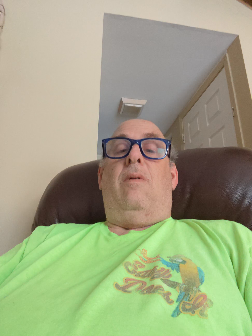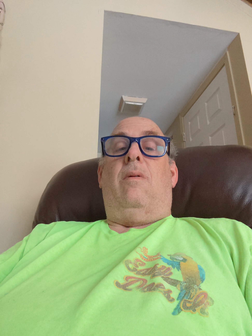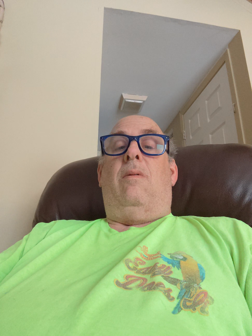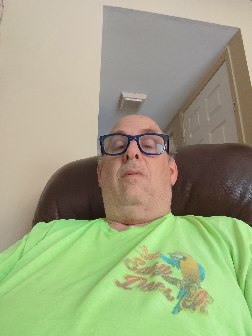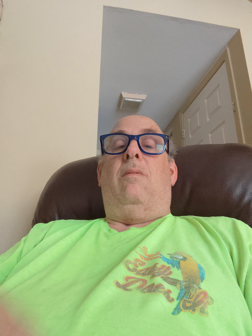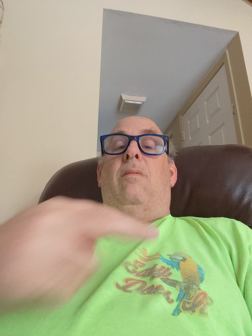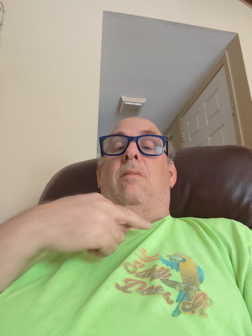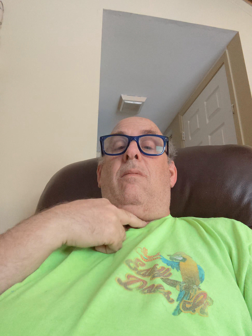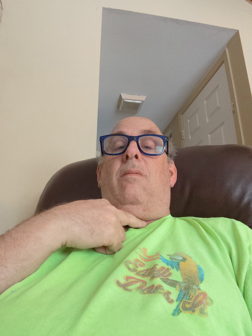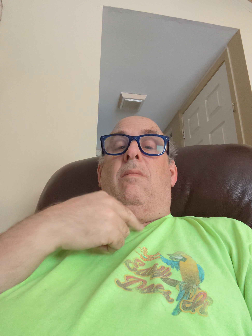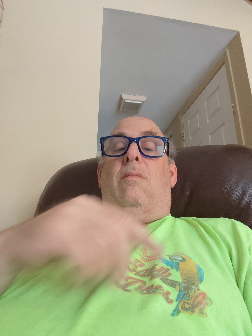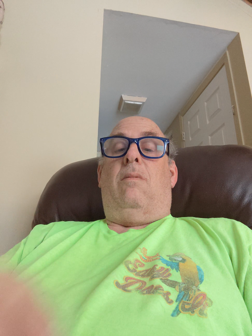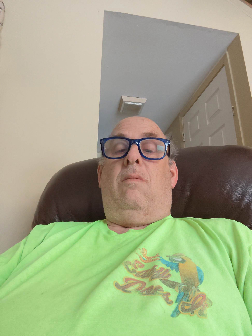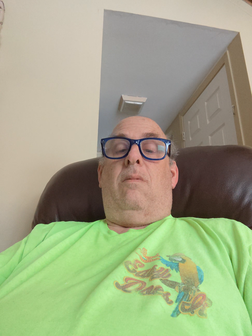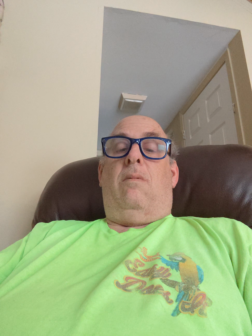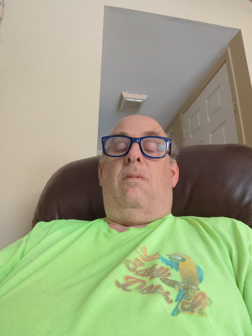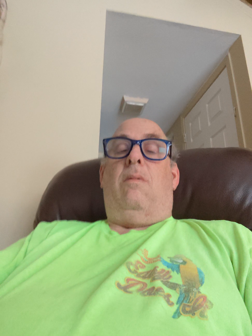stuck